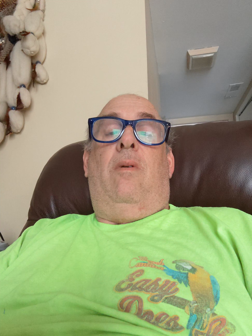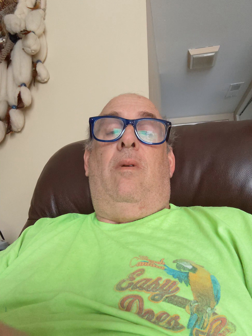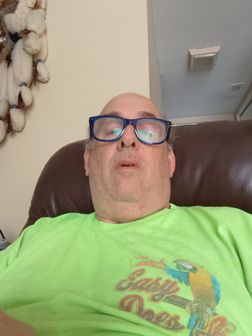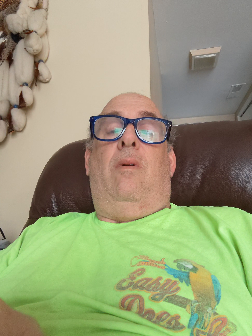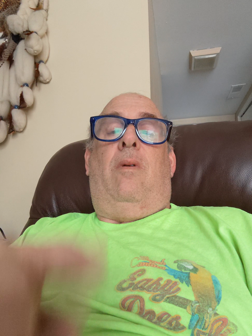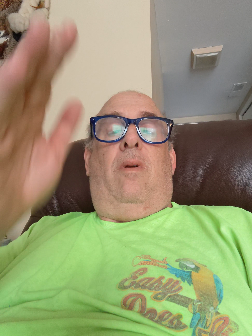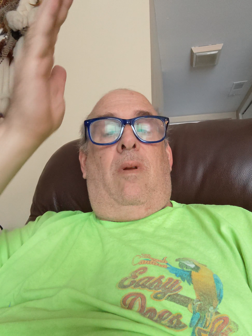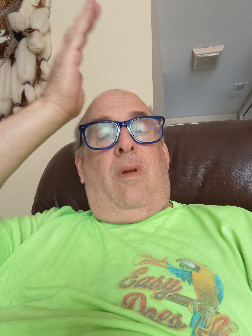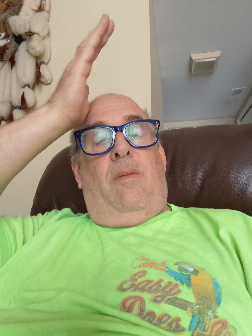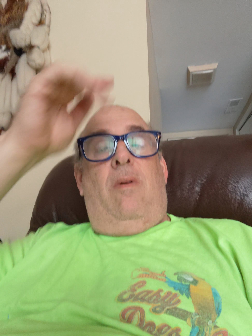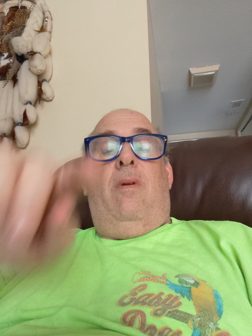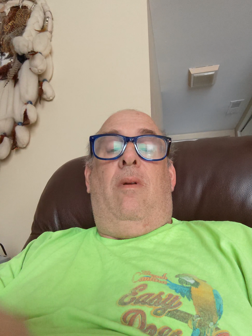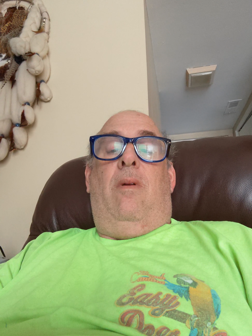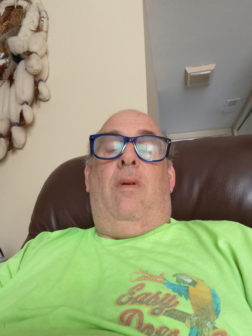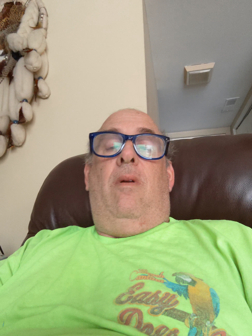garbage